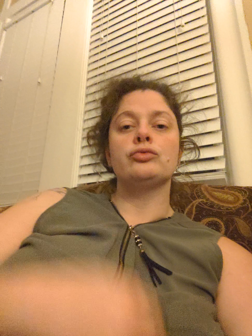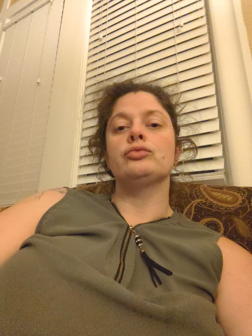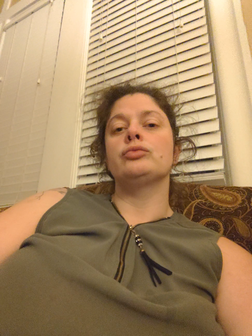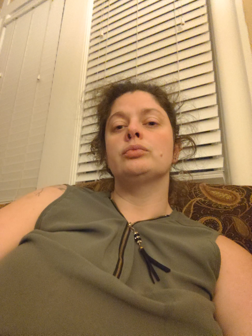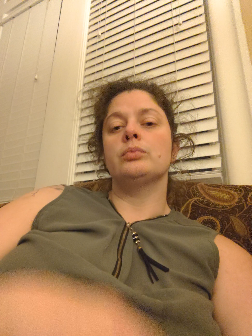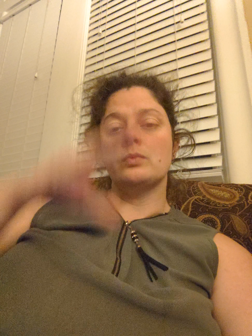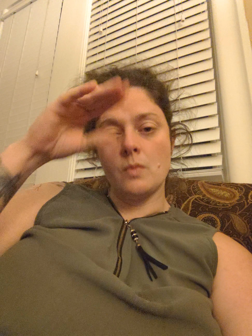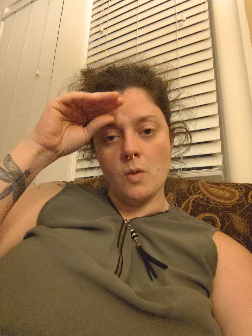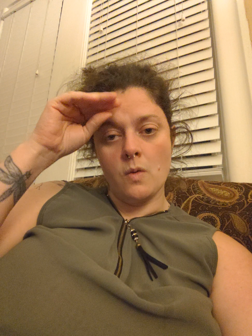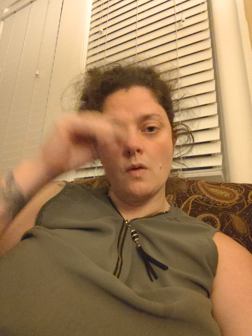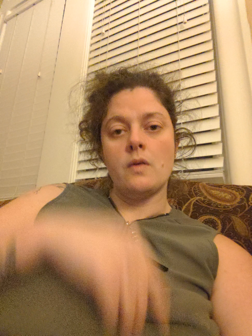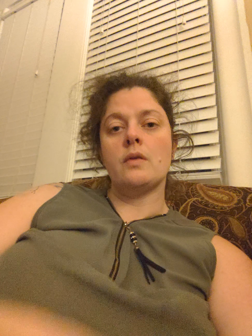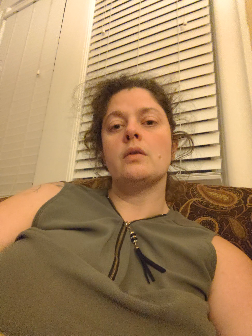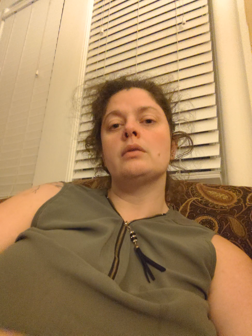boy